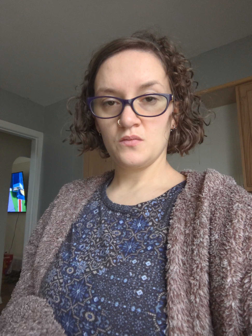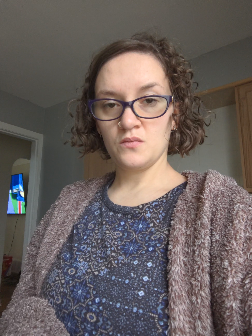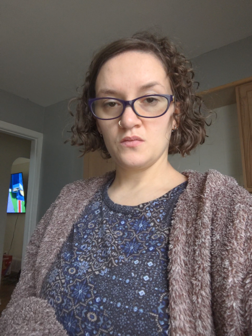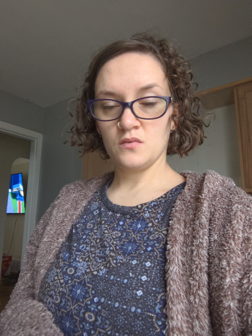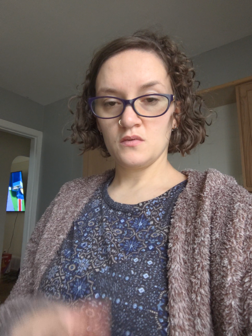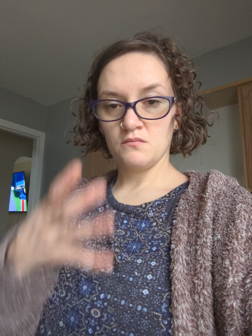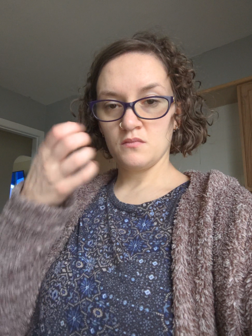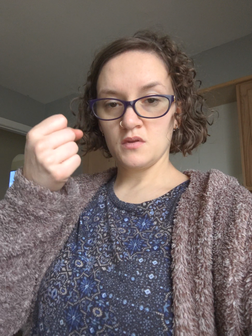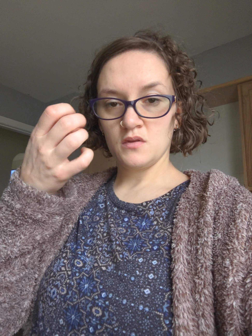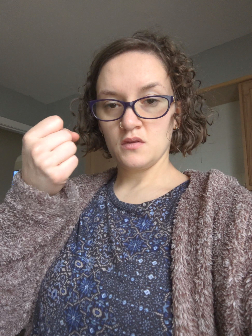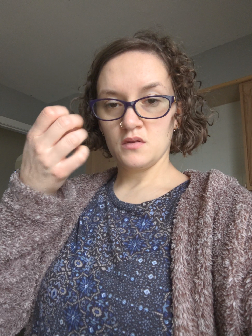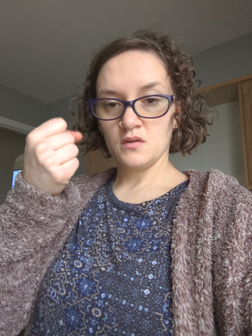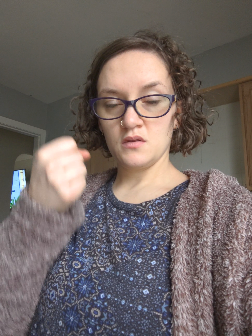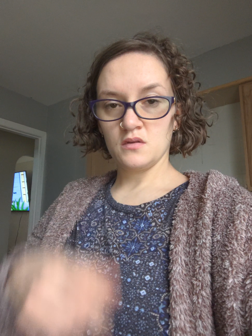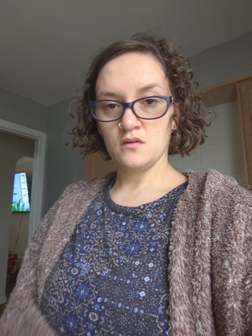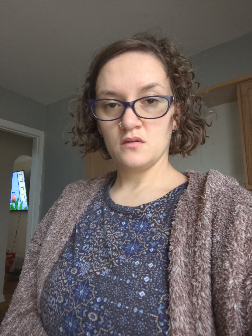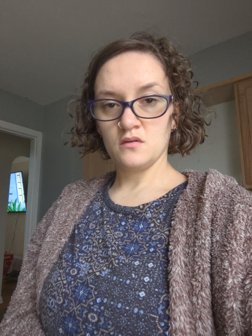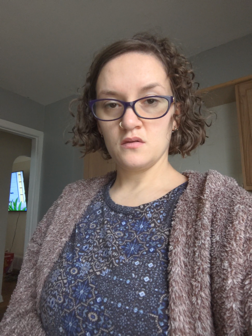milk